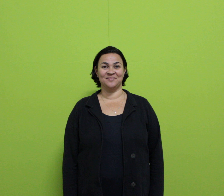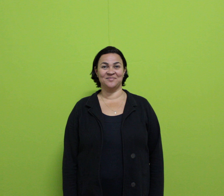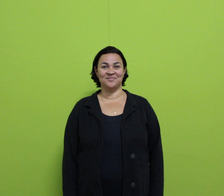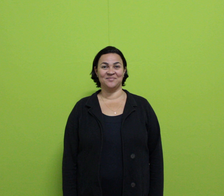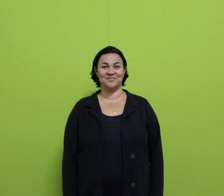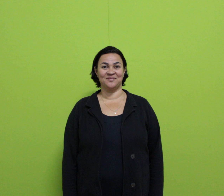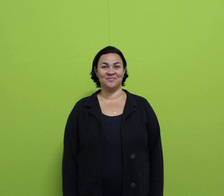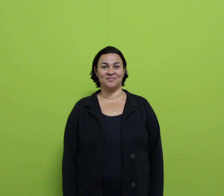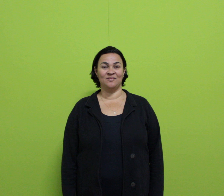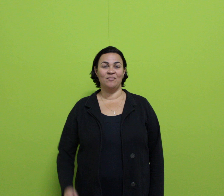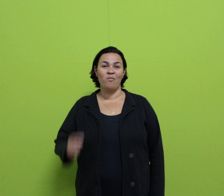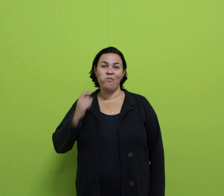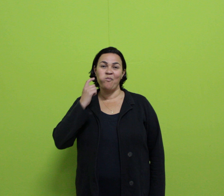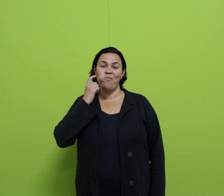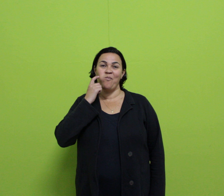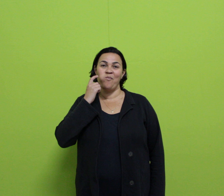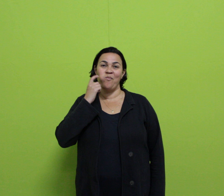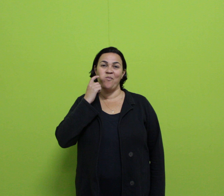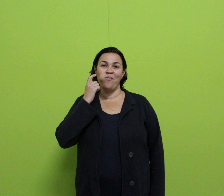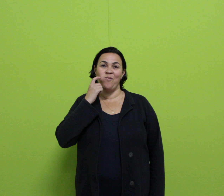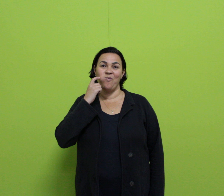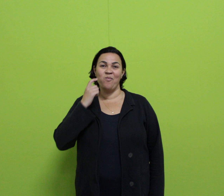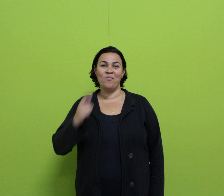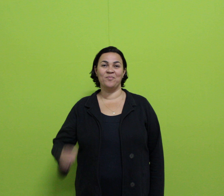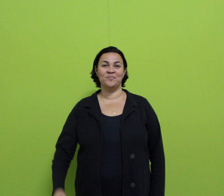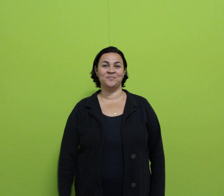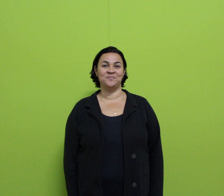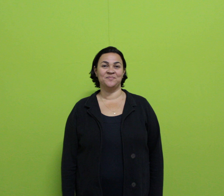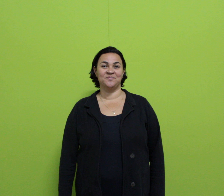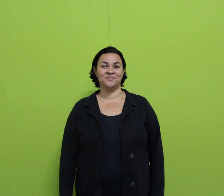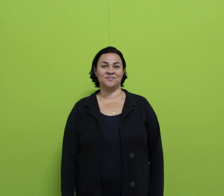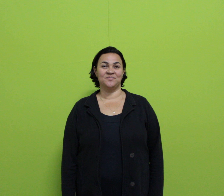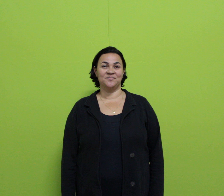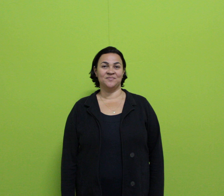bala